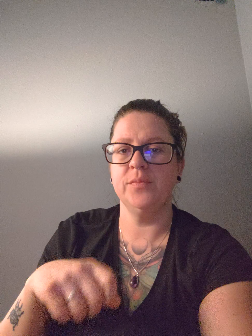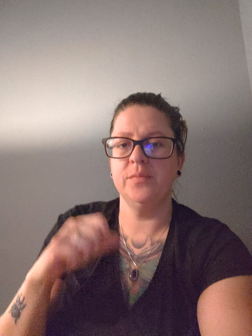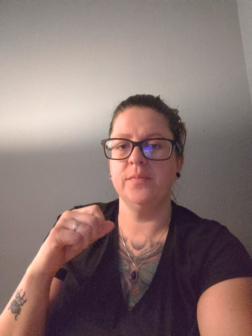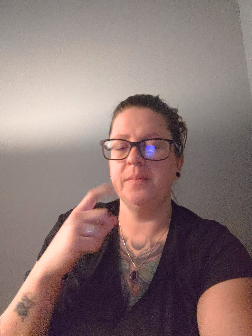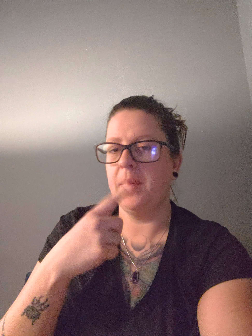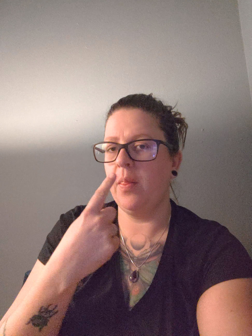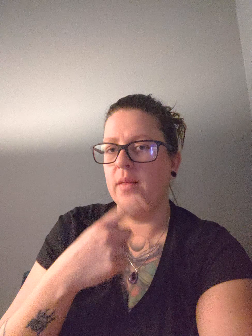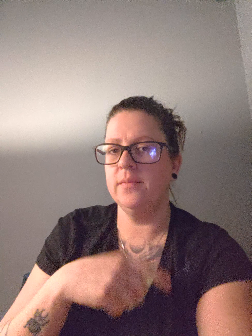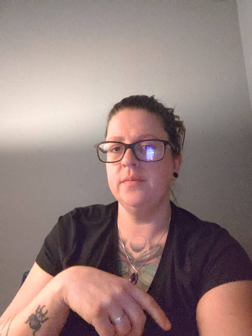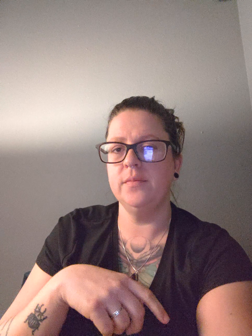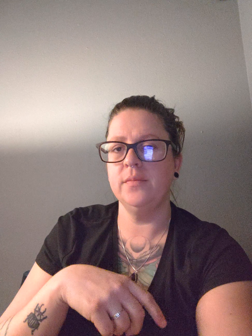mouth